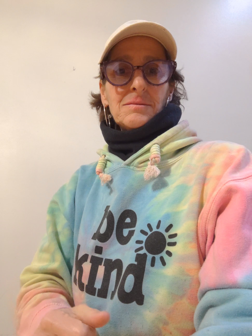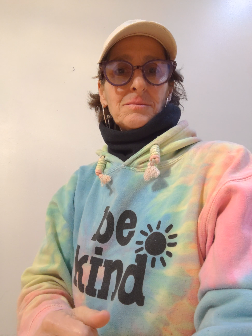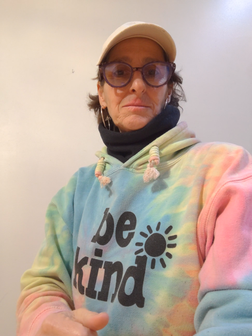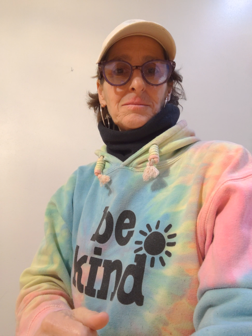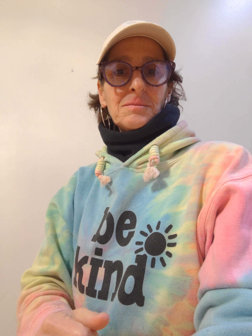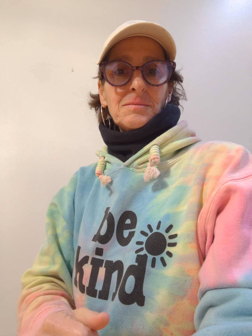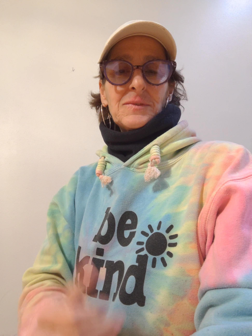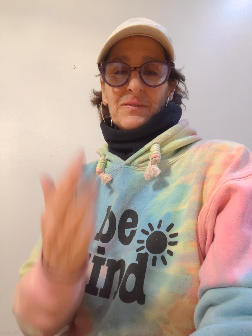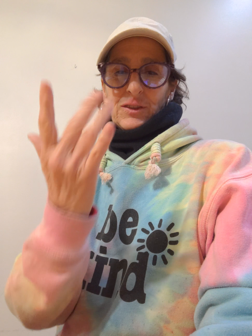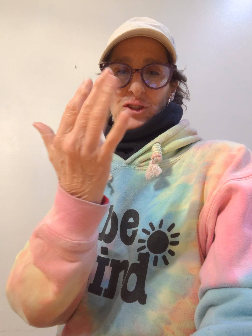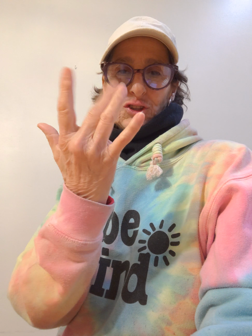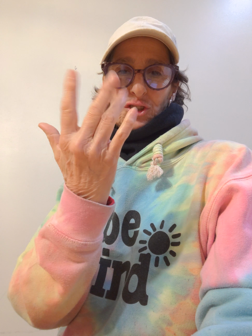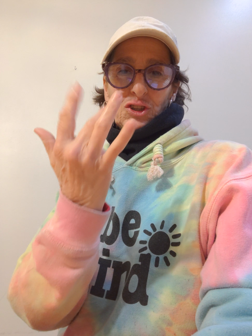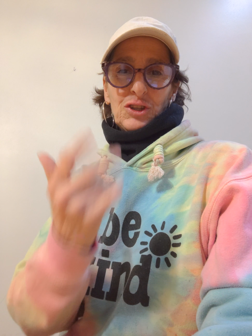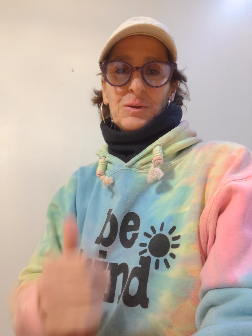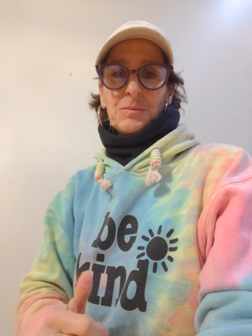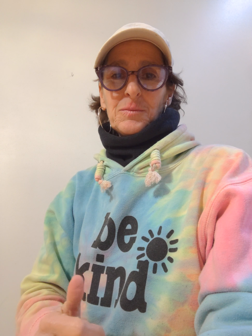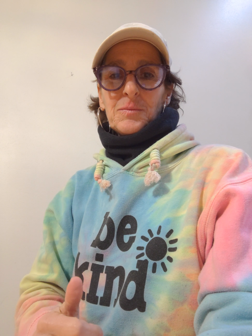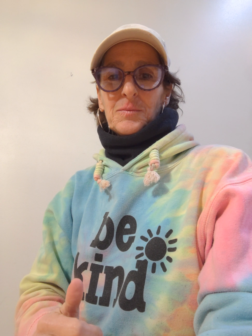finger